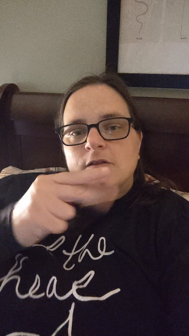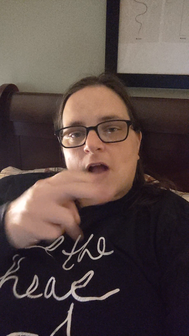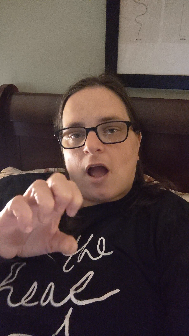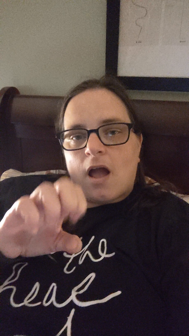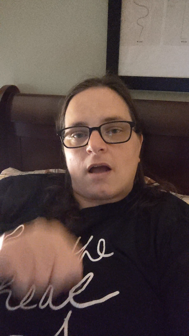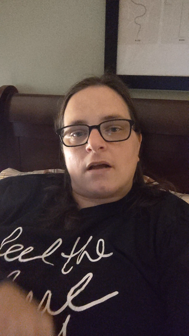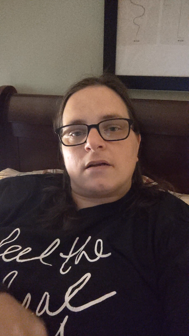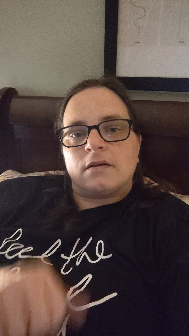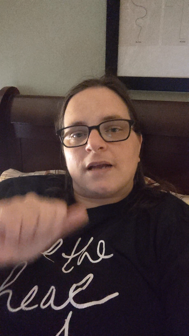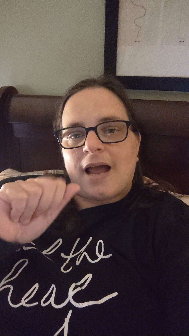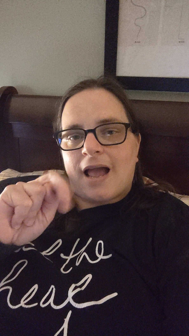ant